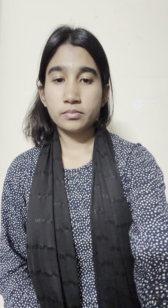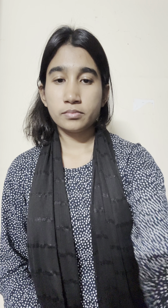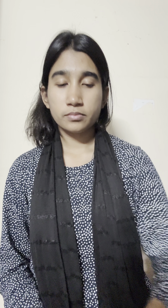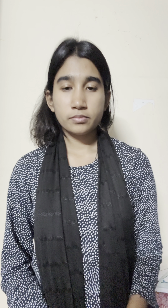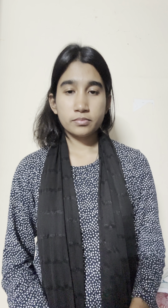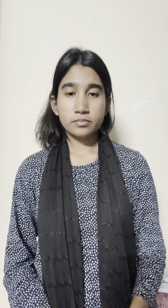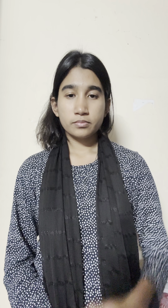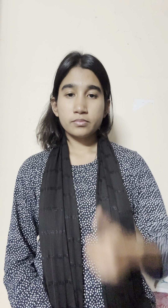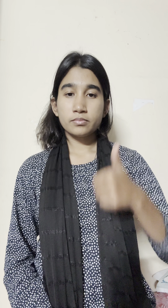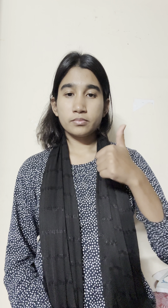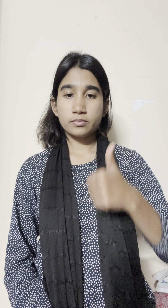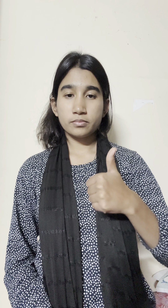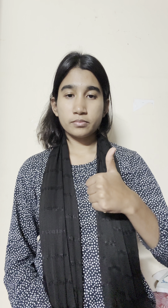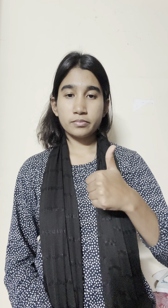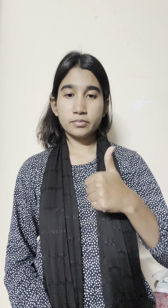ভাল